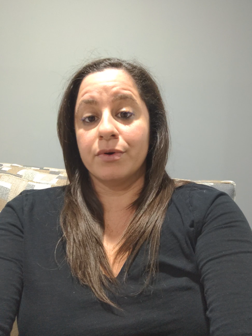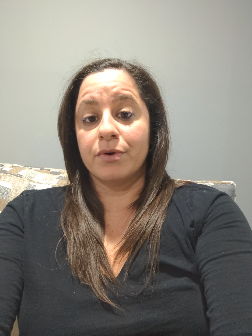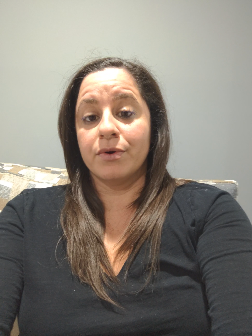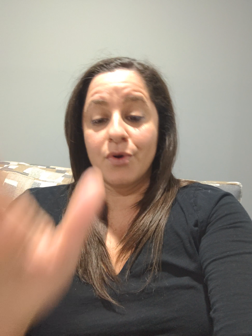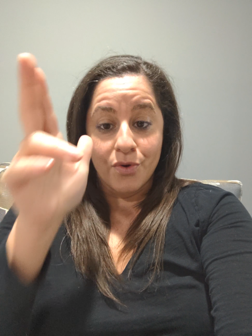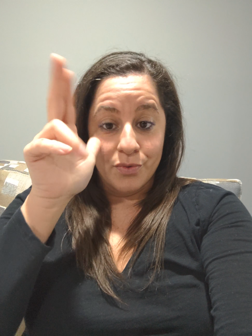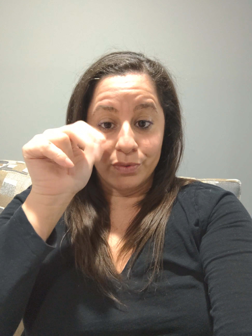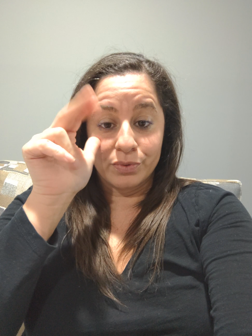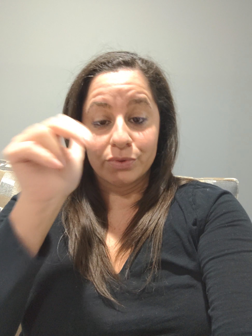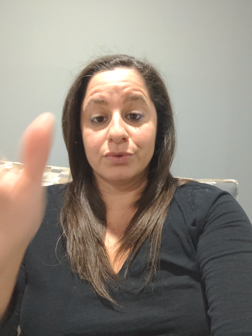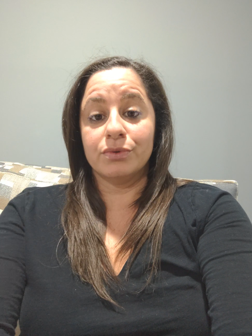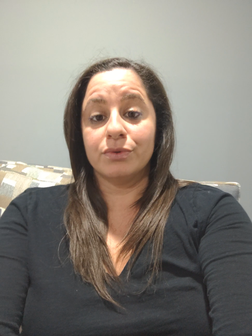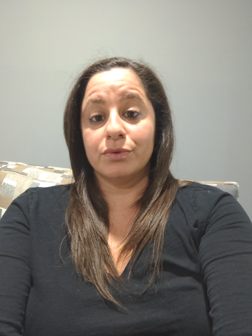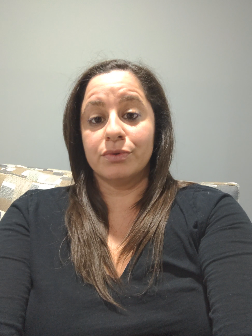horse